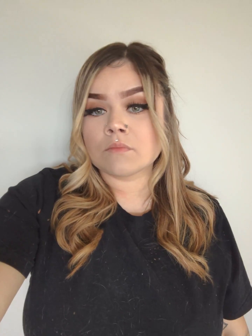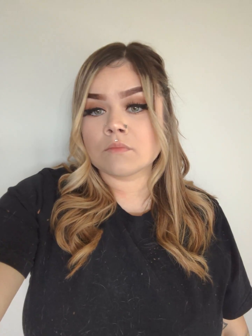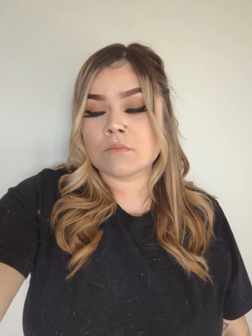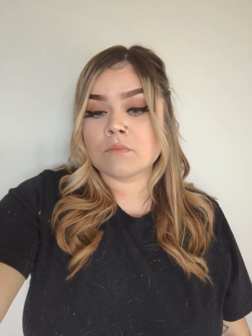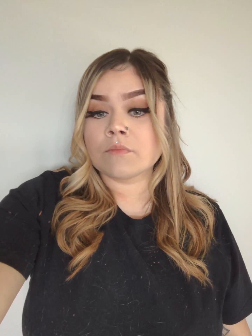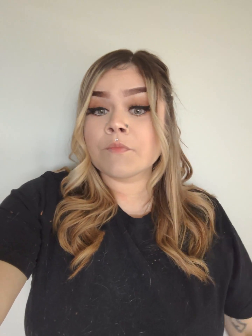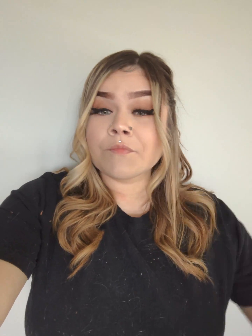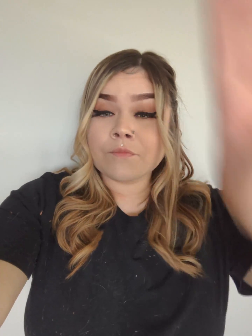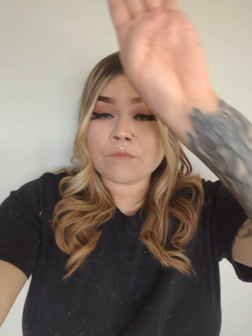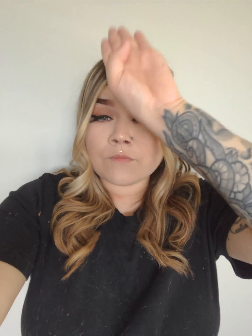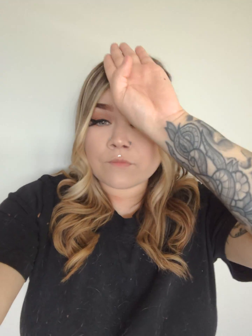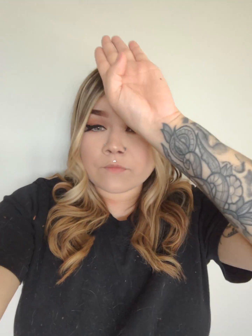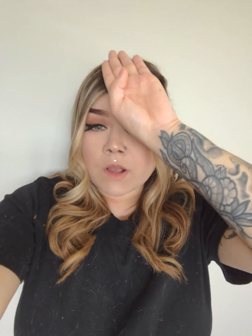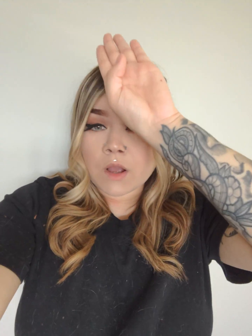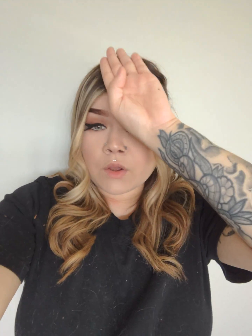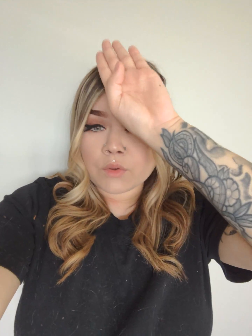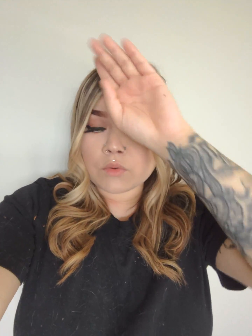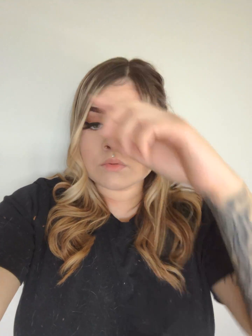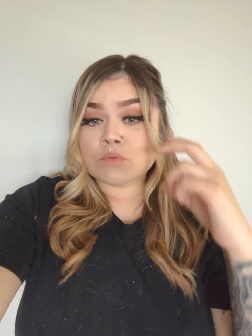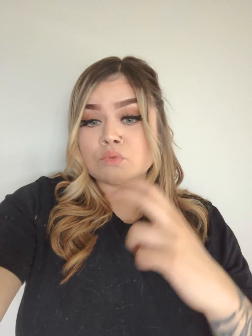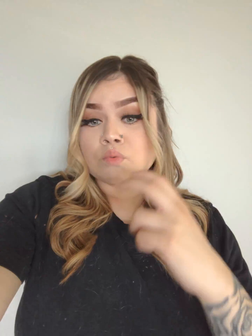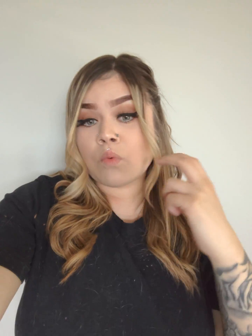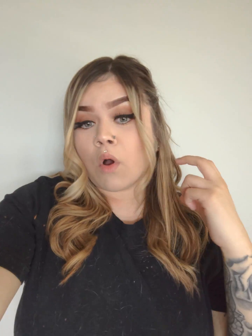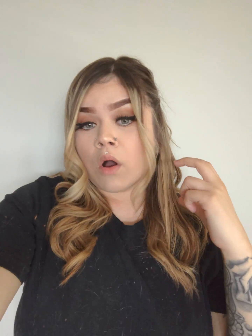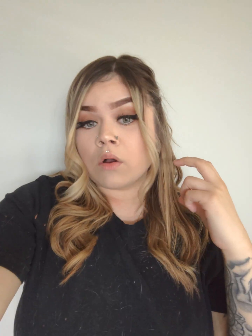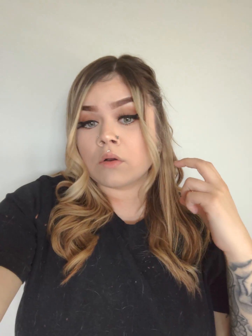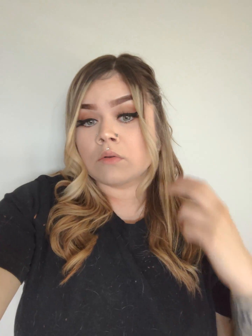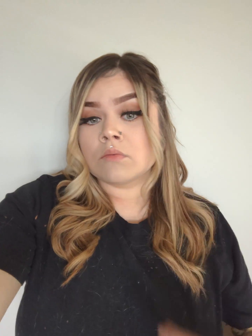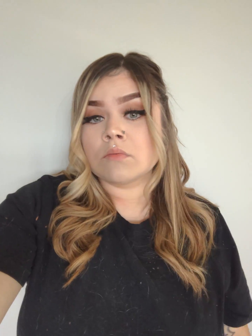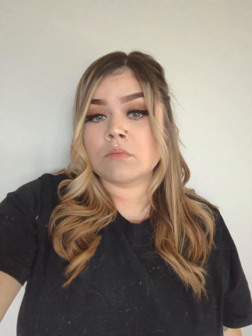fire truck